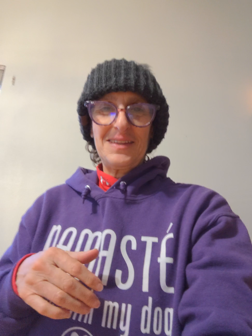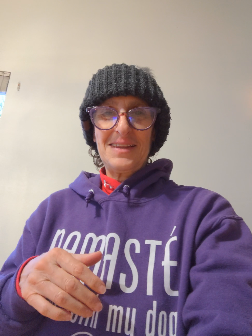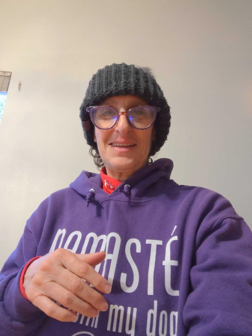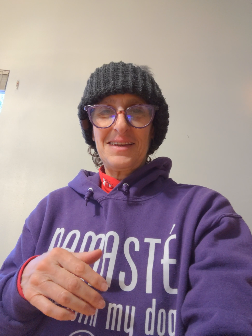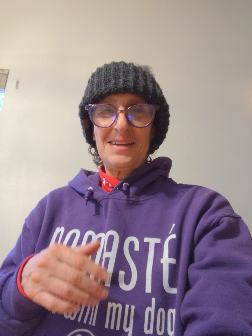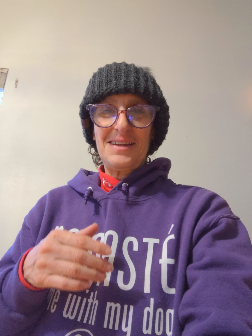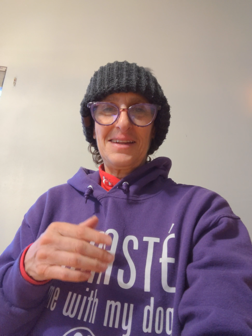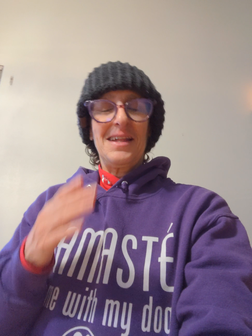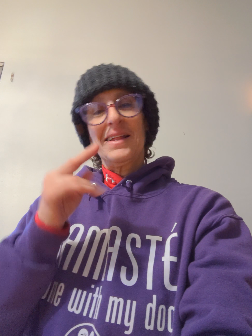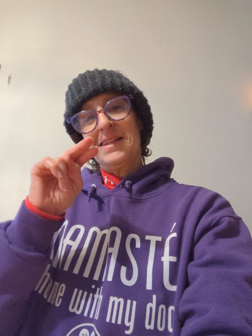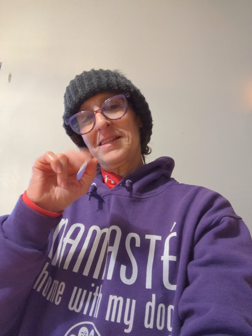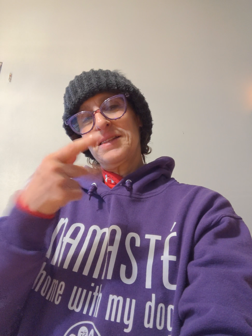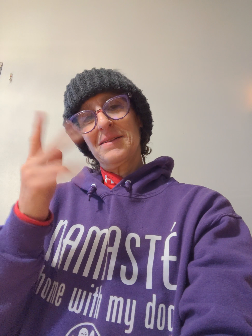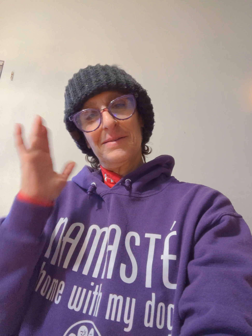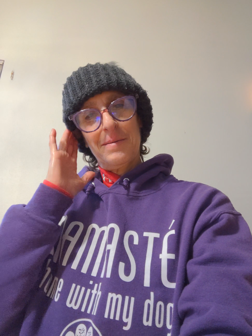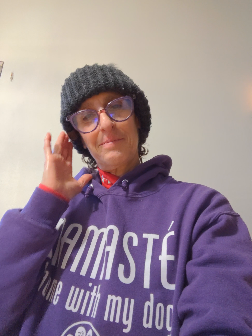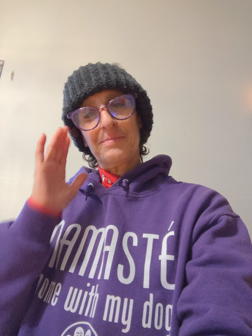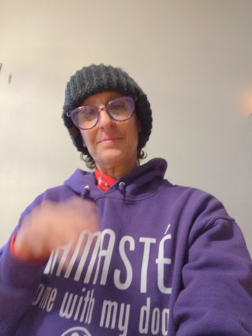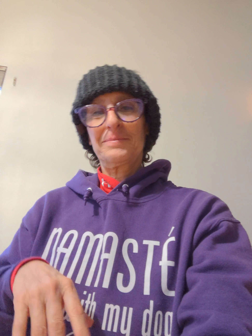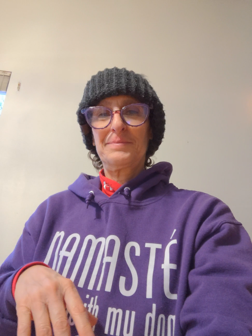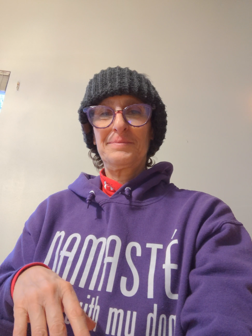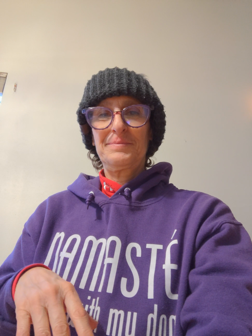nap